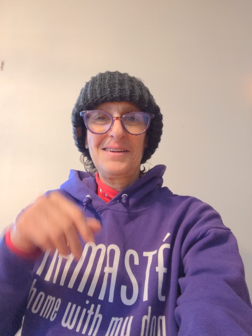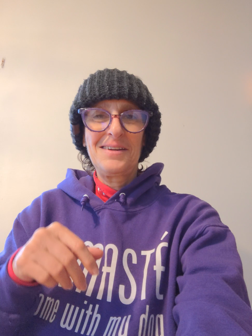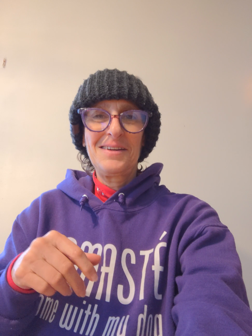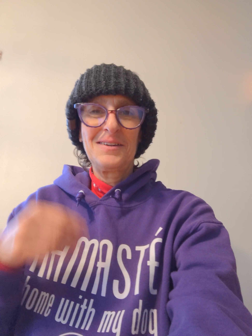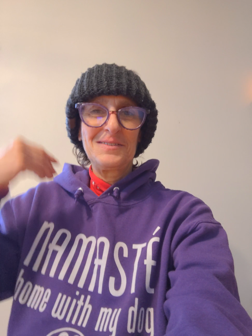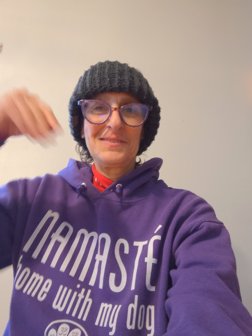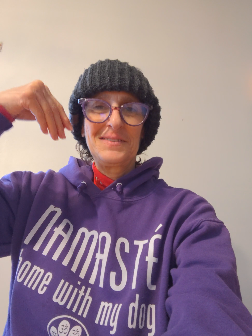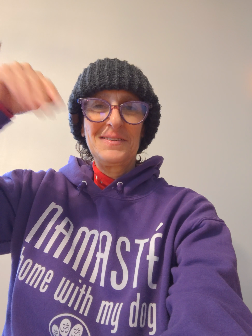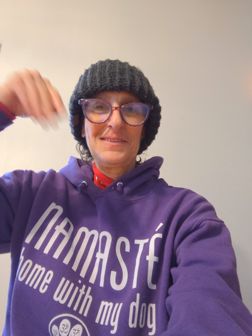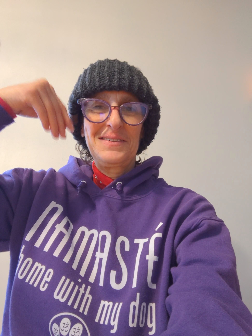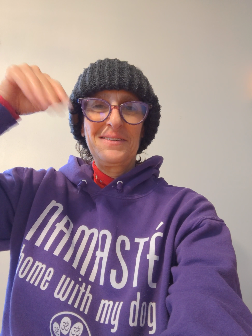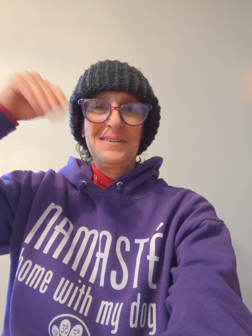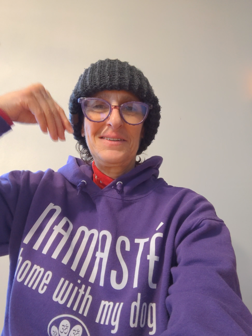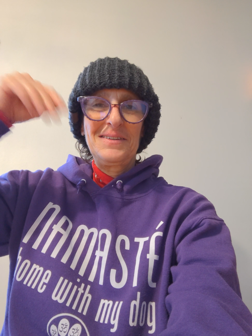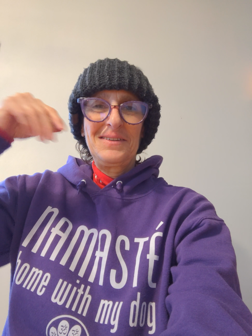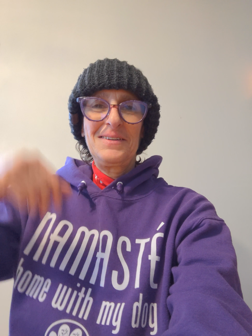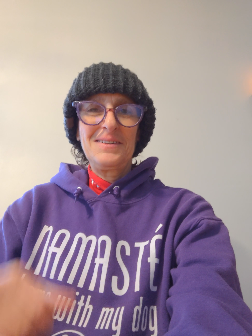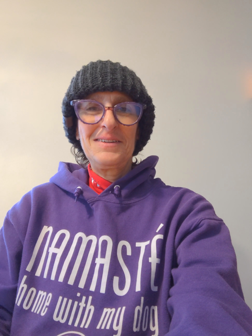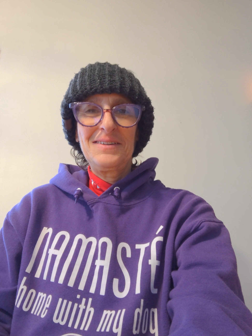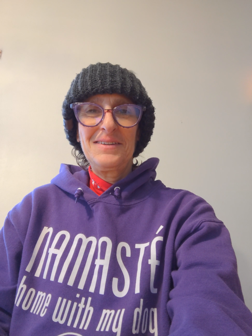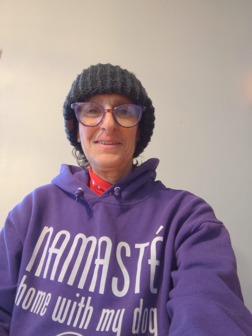store